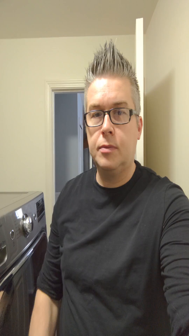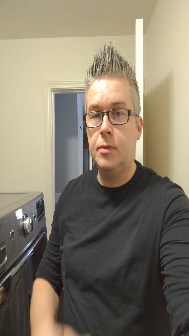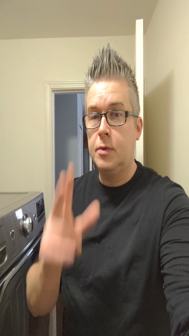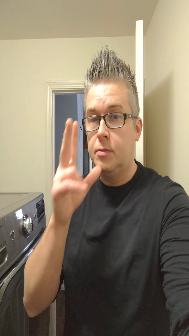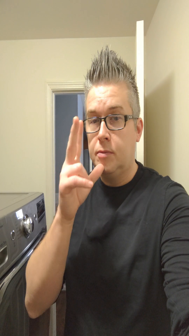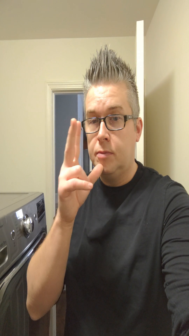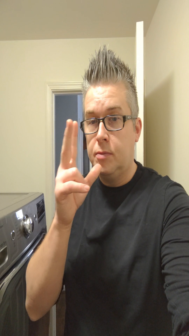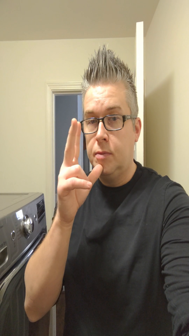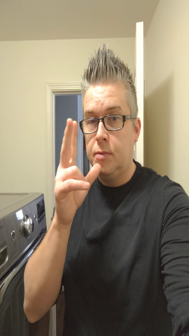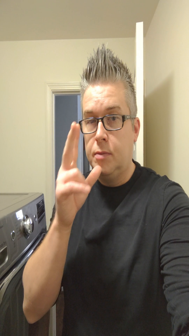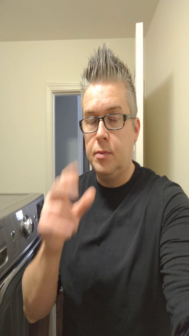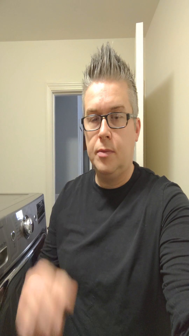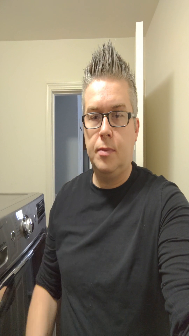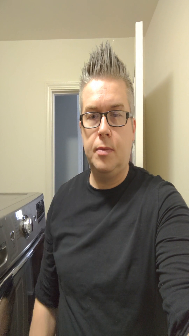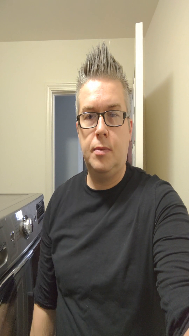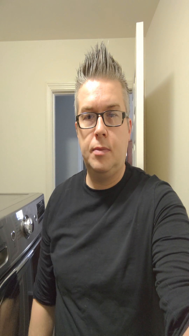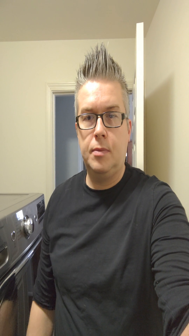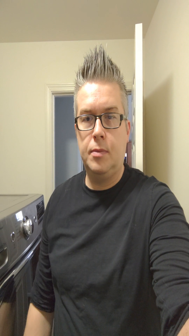hen